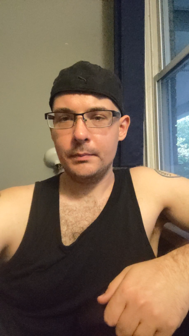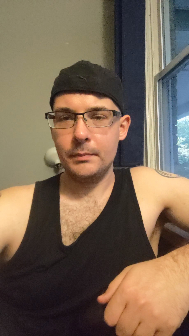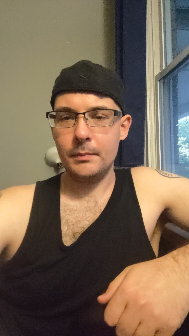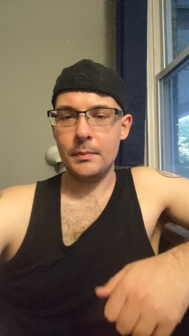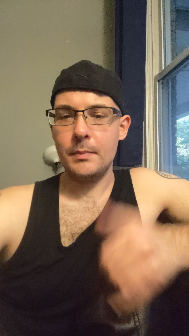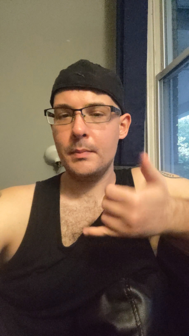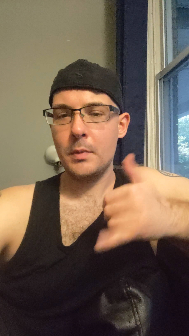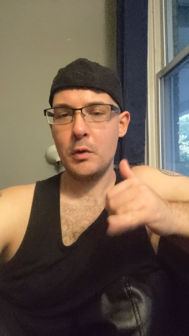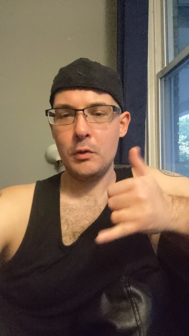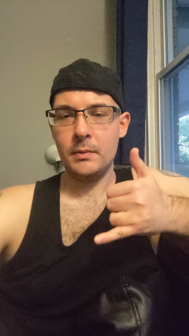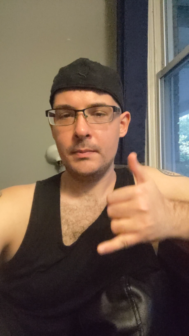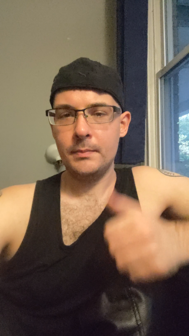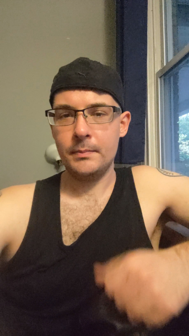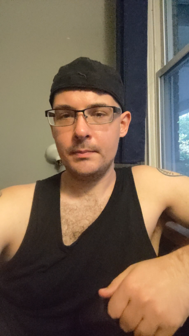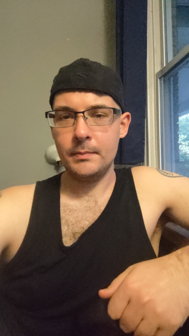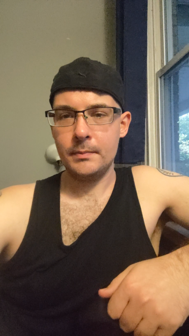party